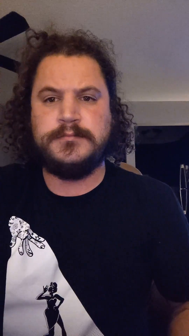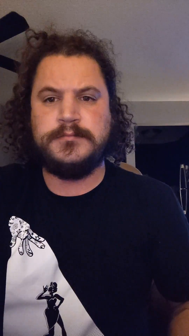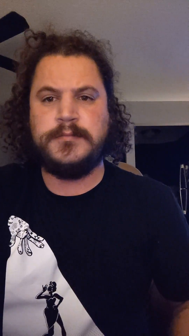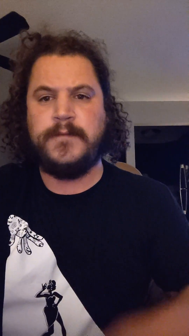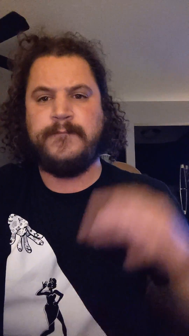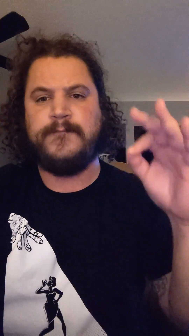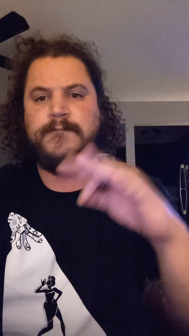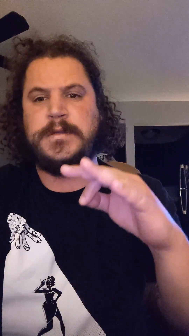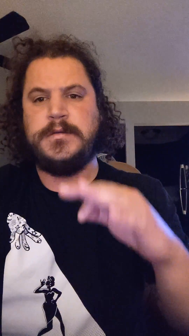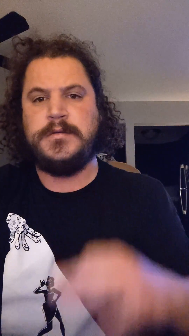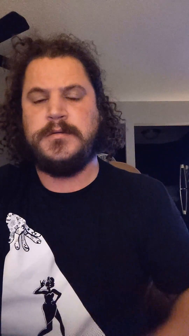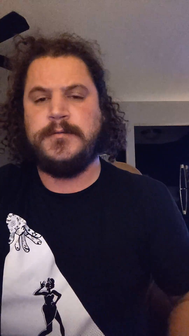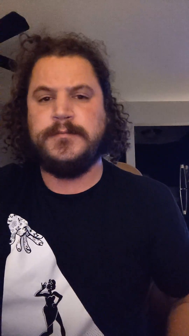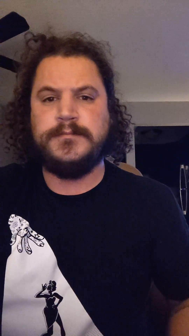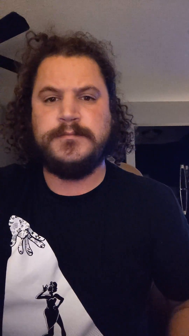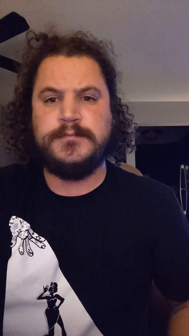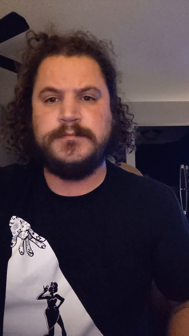fit